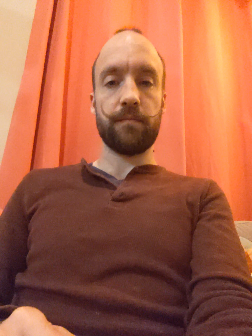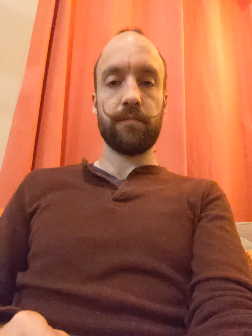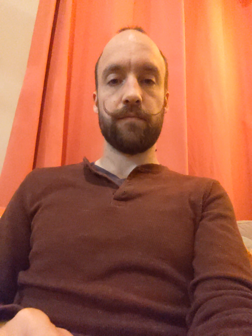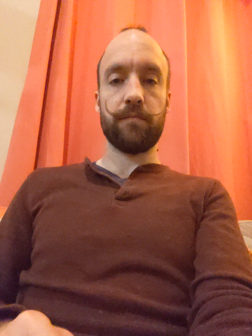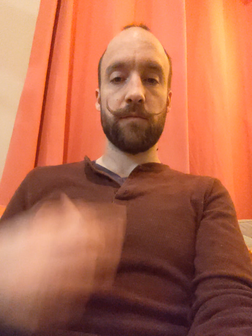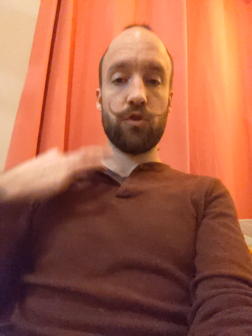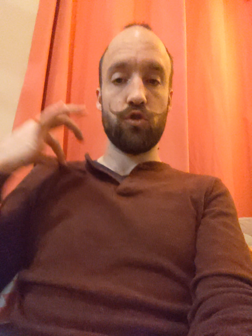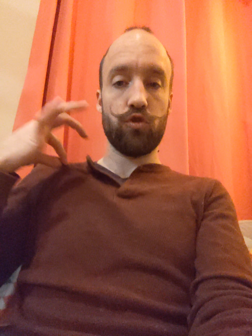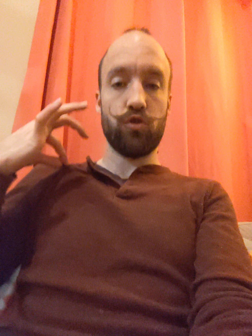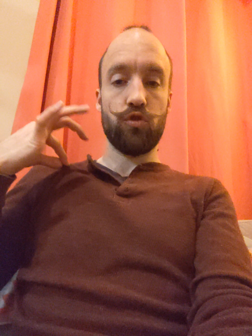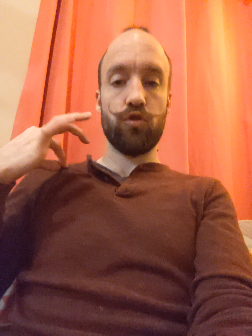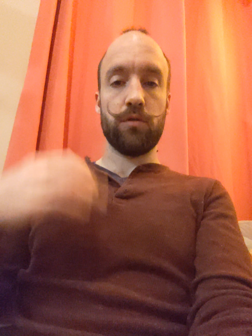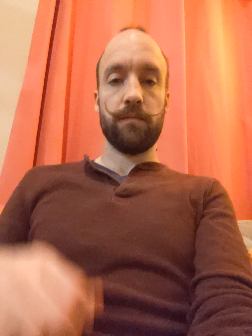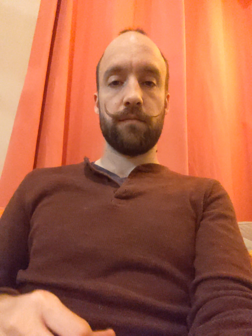shirt